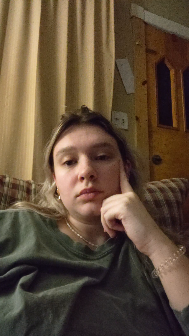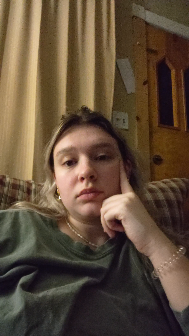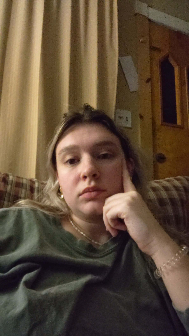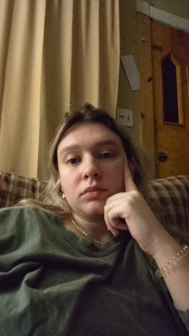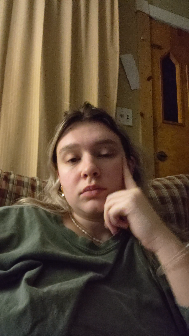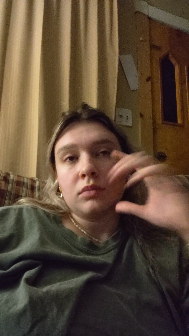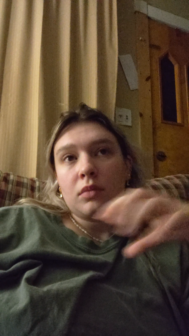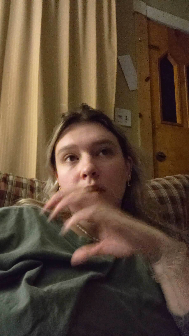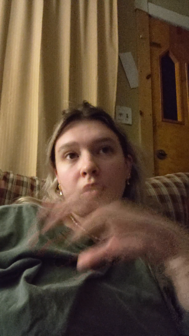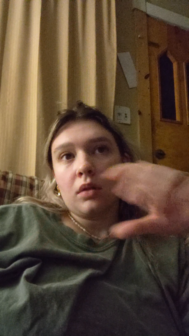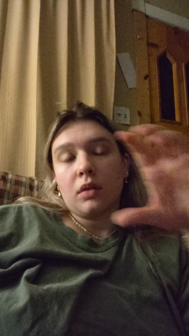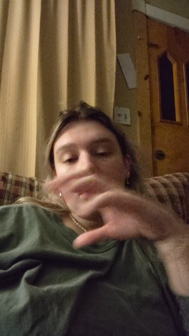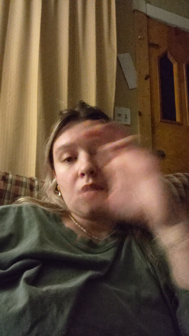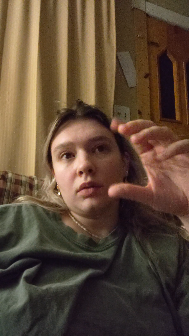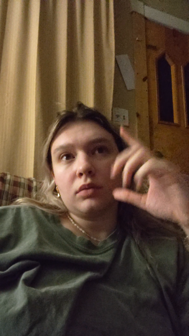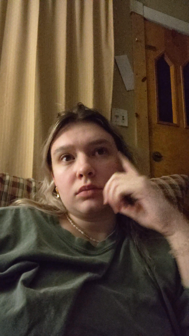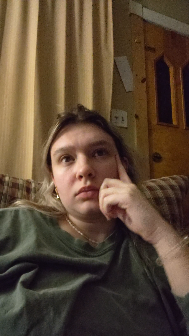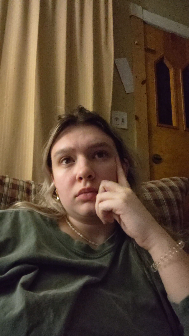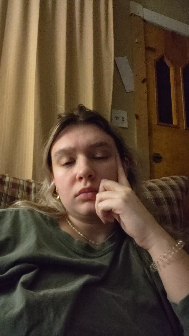block